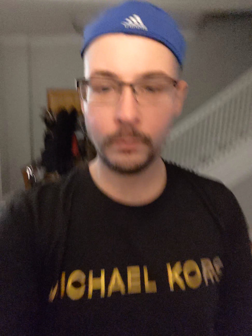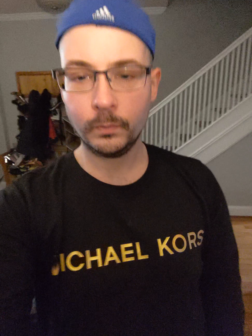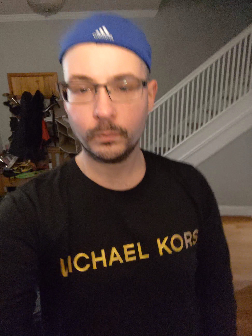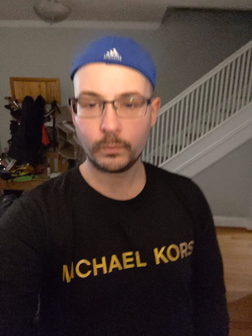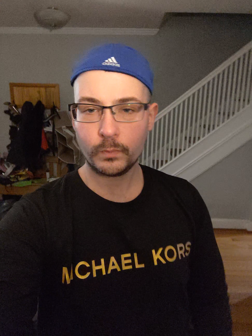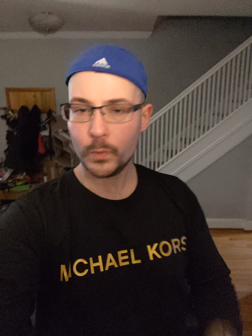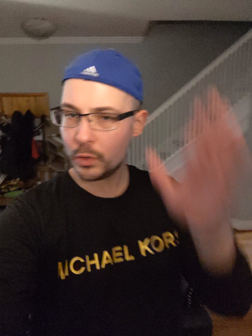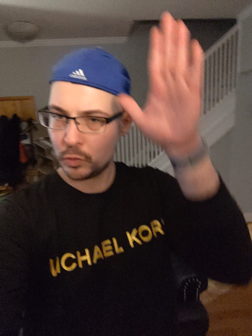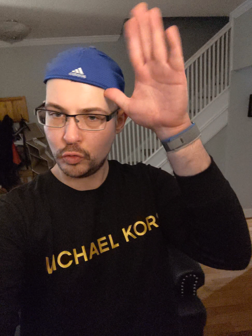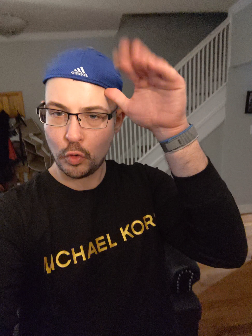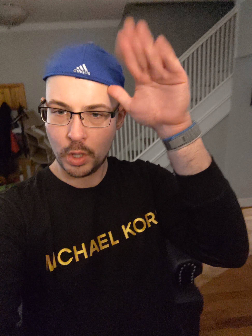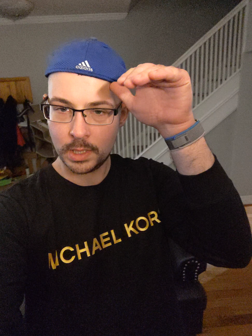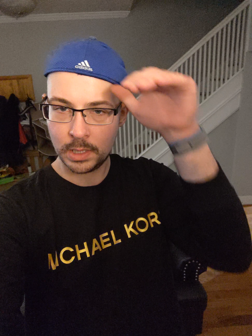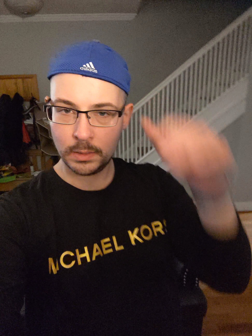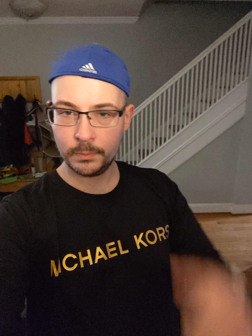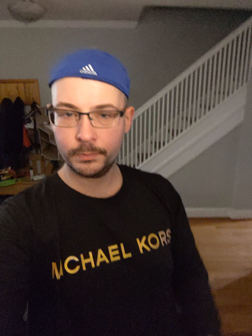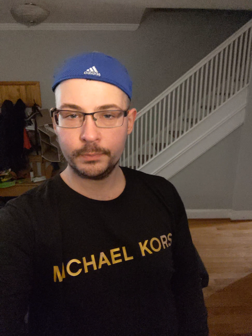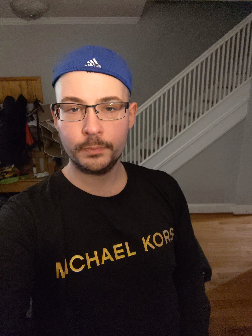donkey